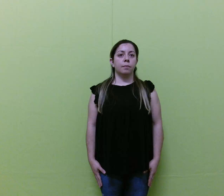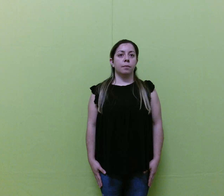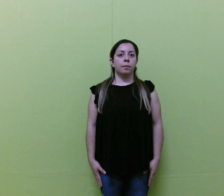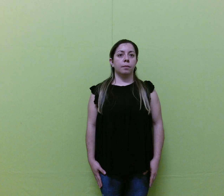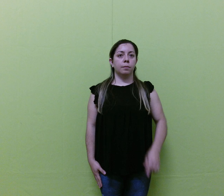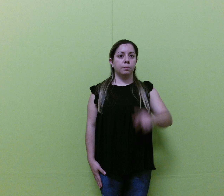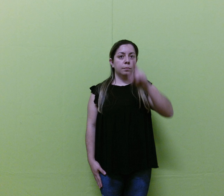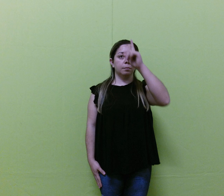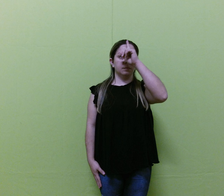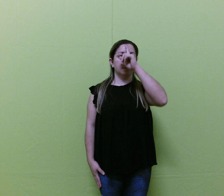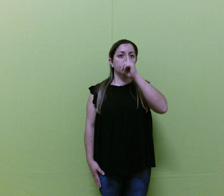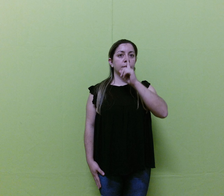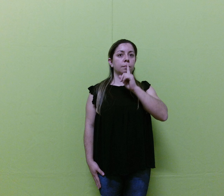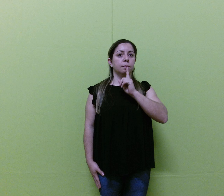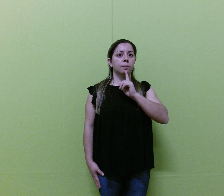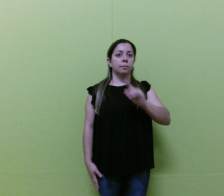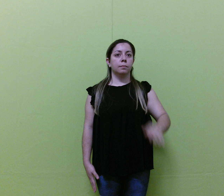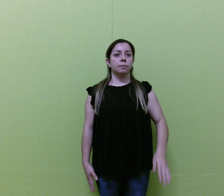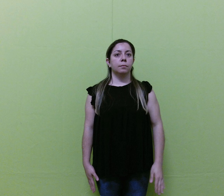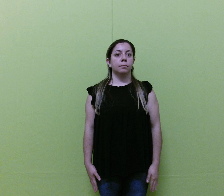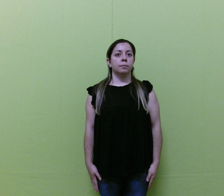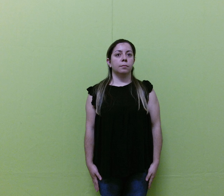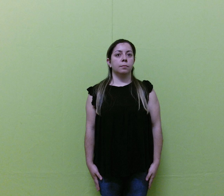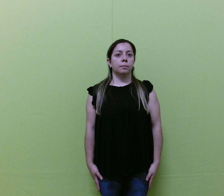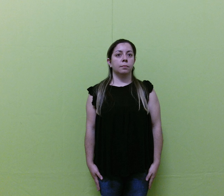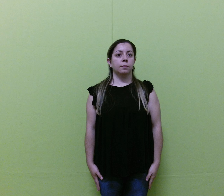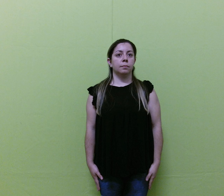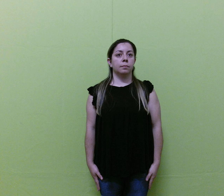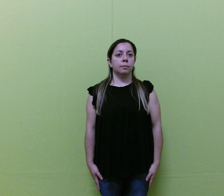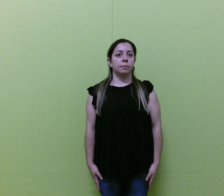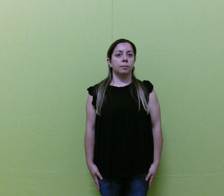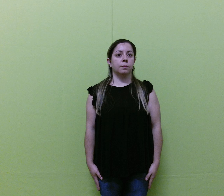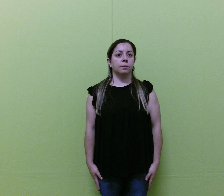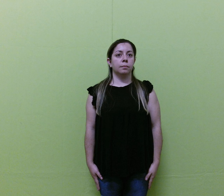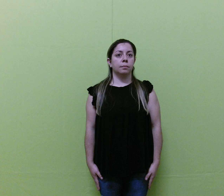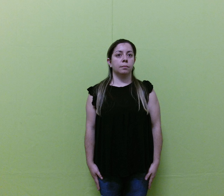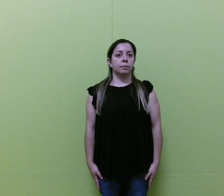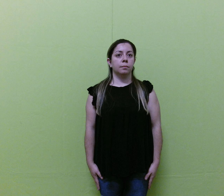amarelo